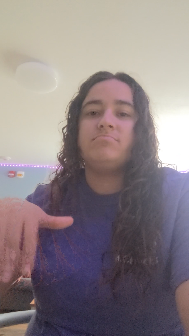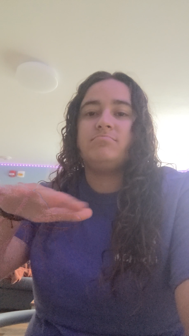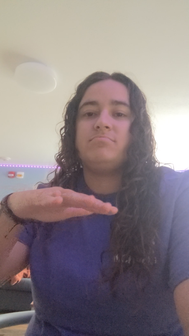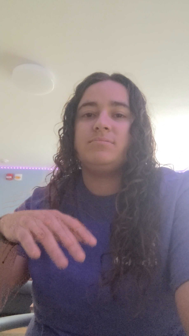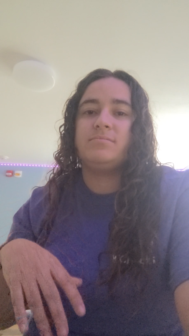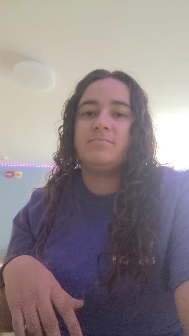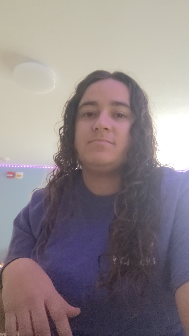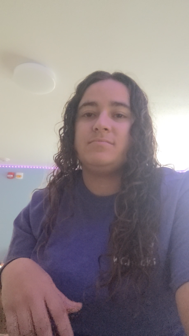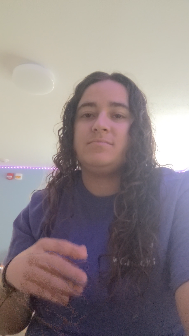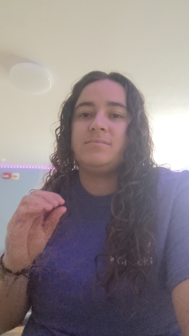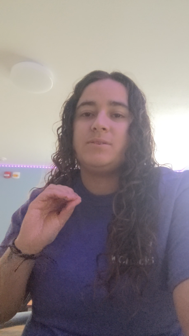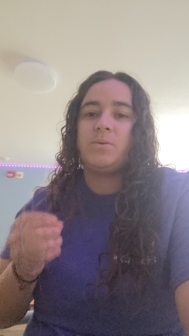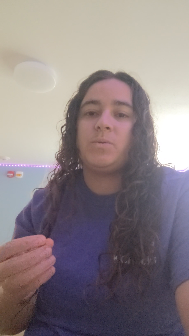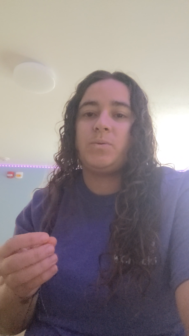none